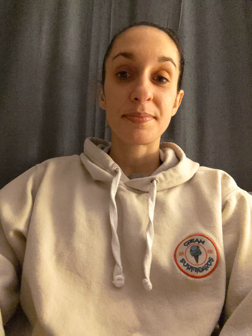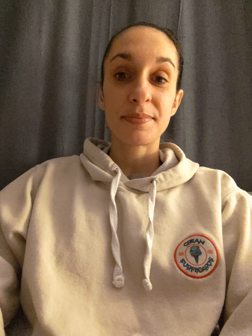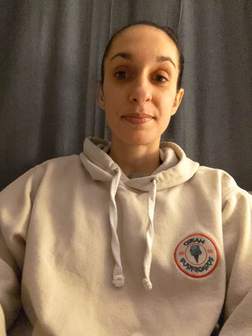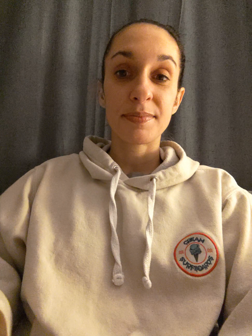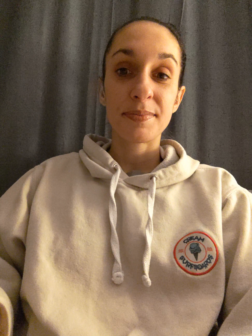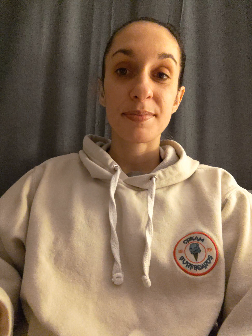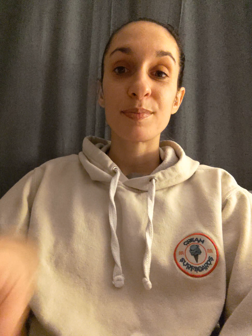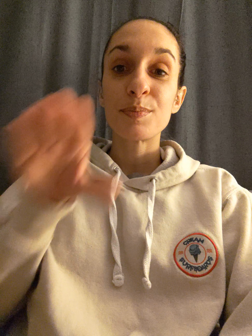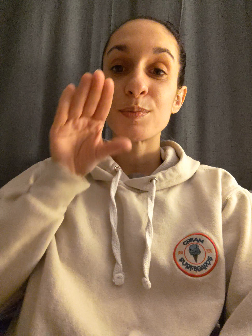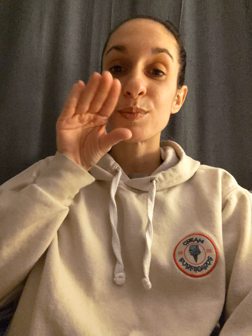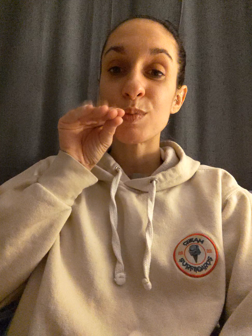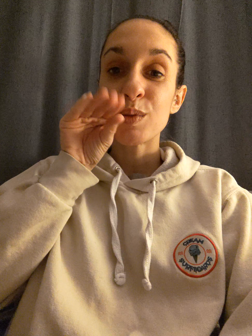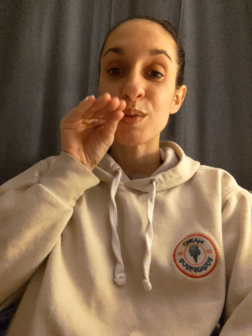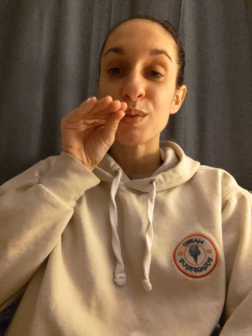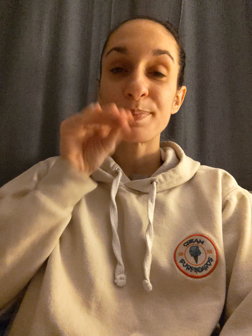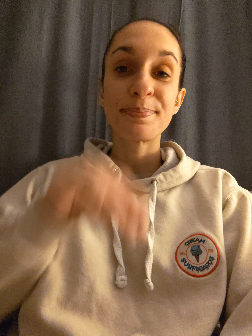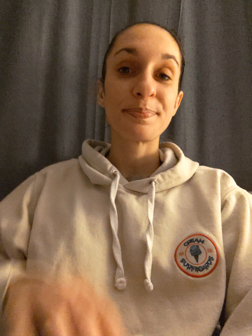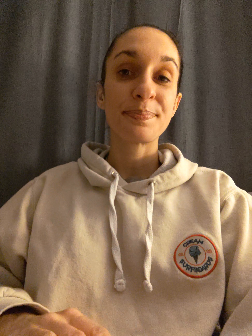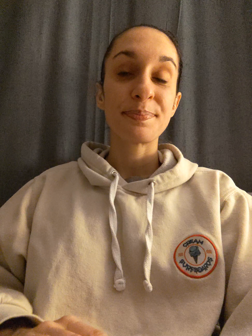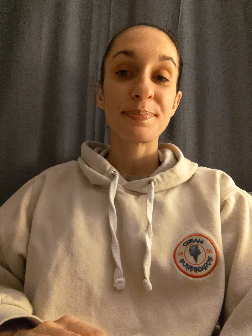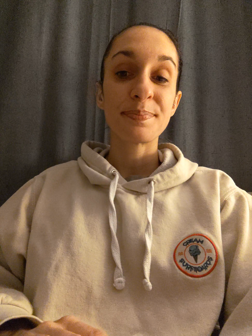goose